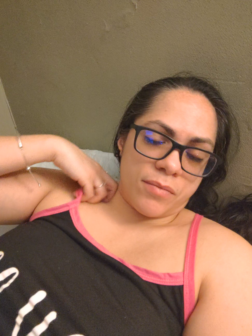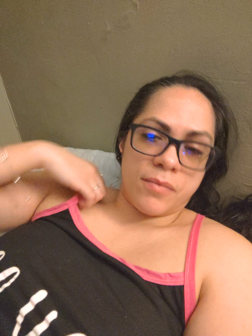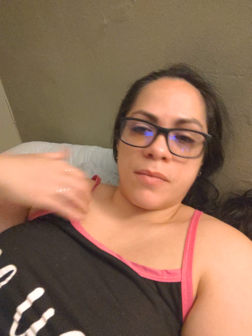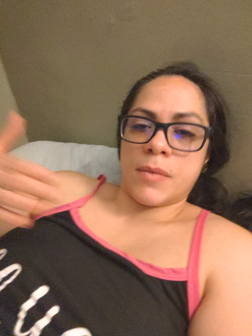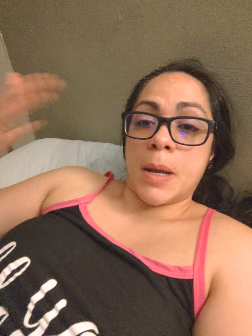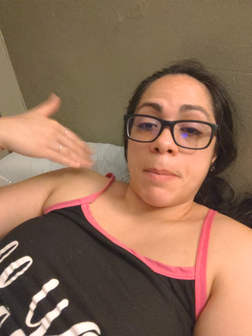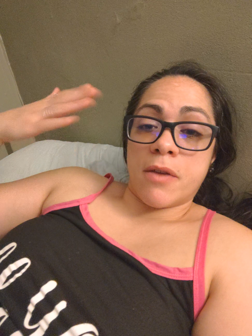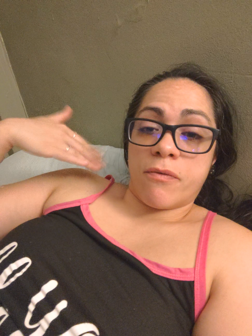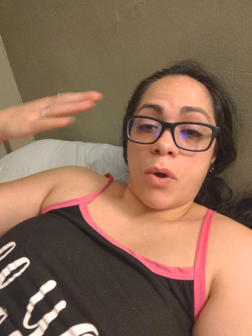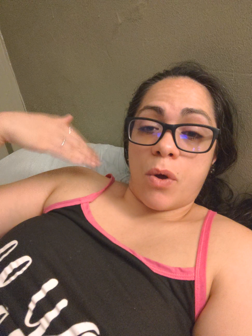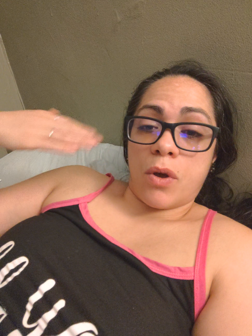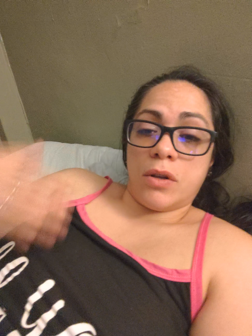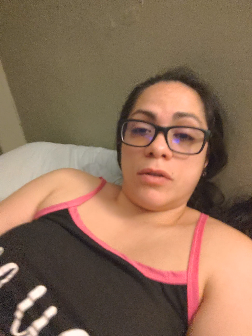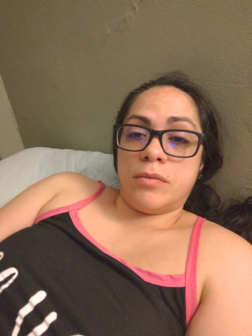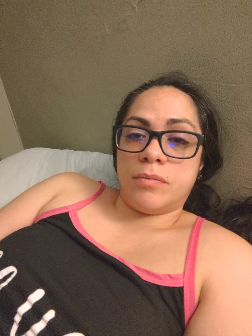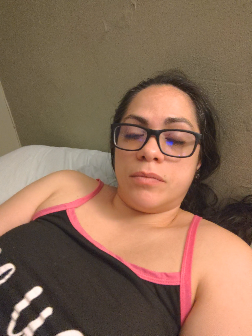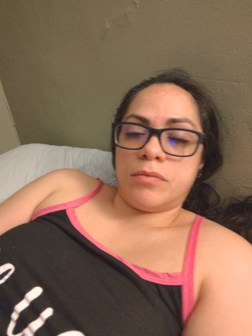before